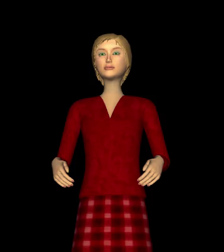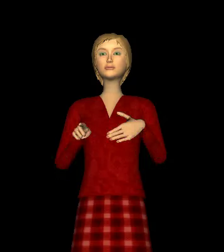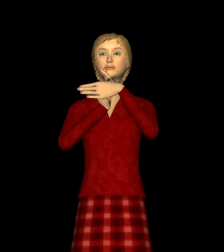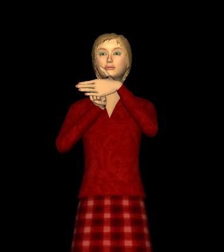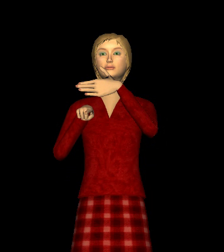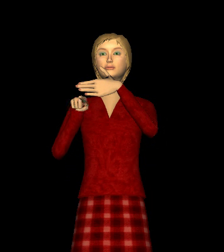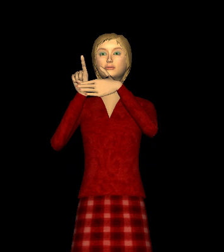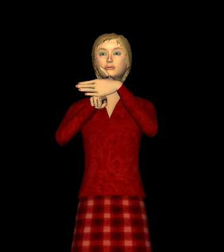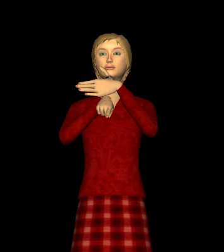يلغي